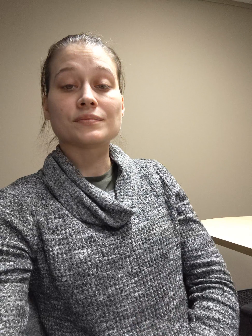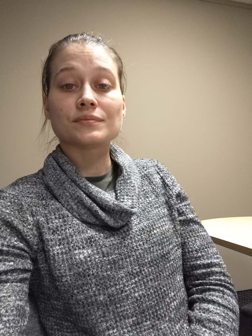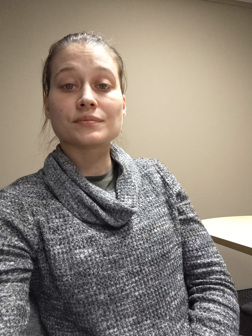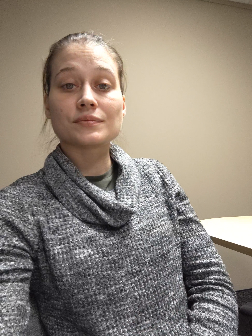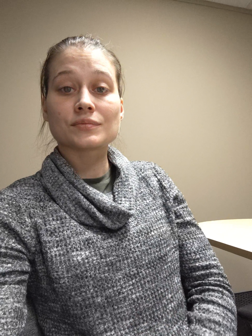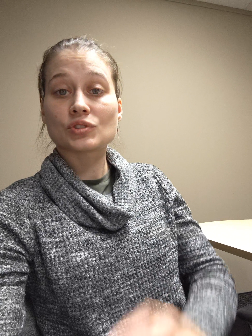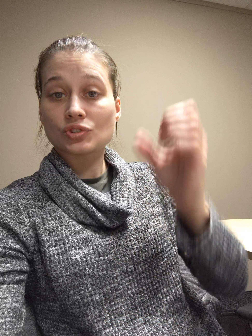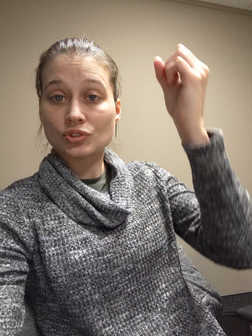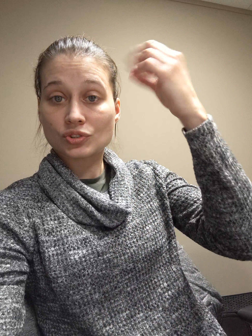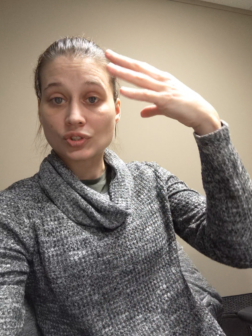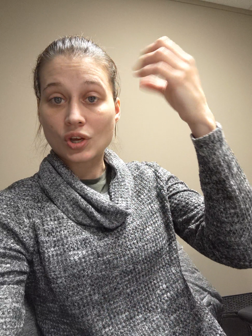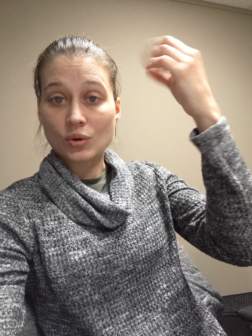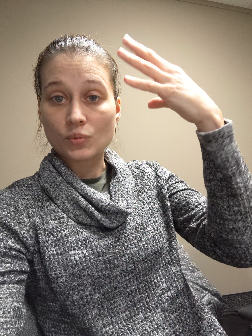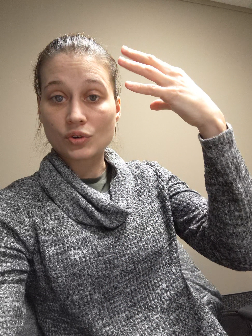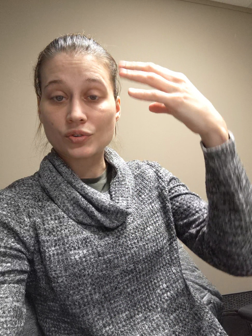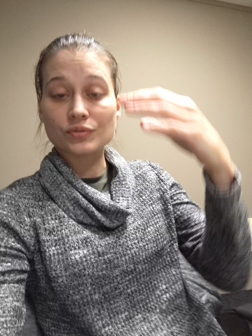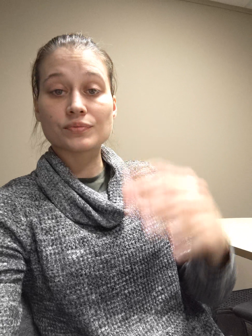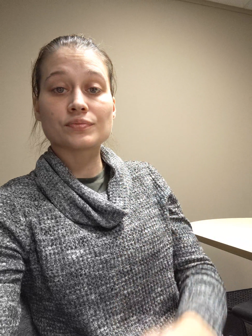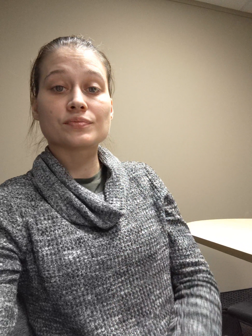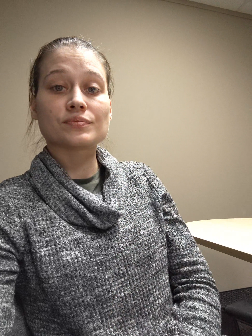shower